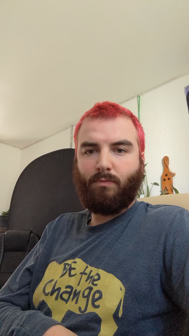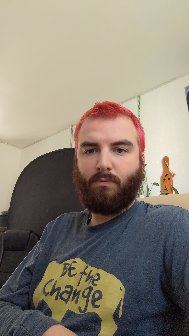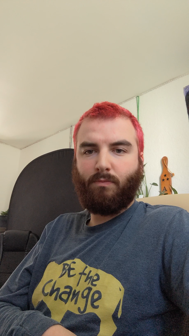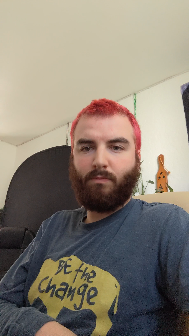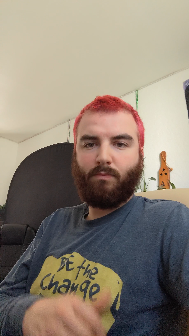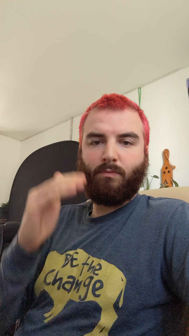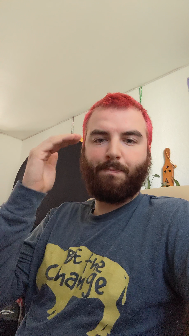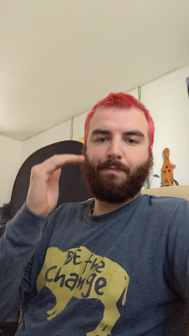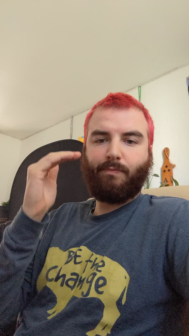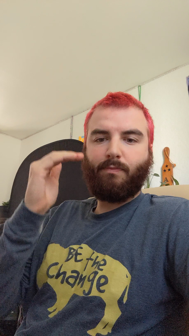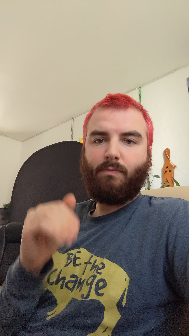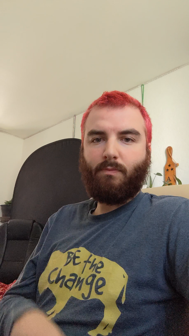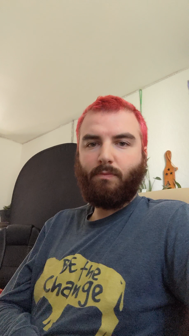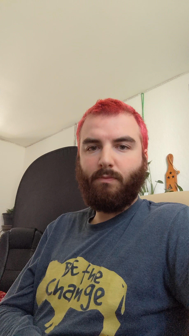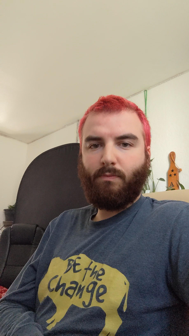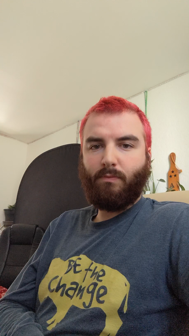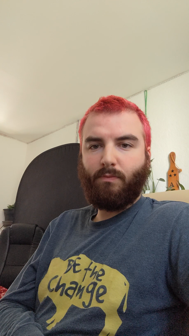short